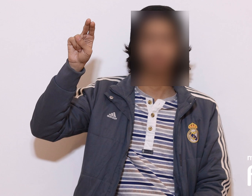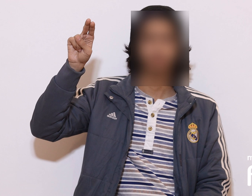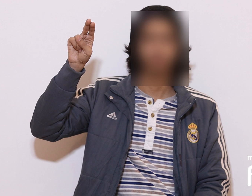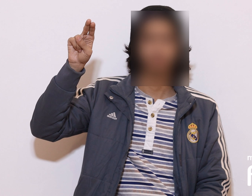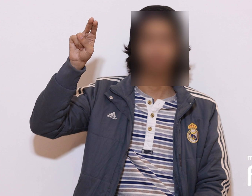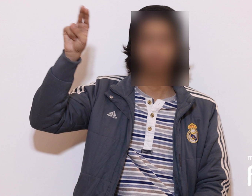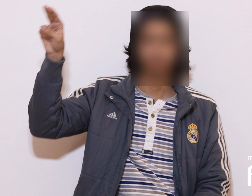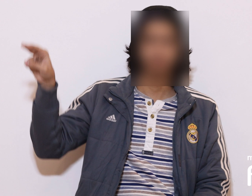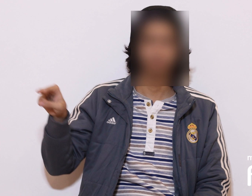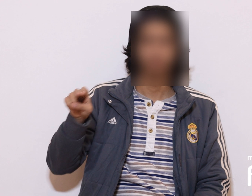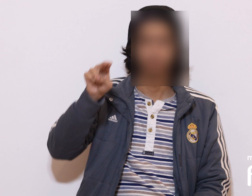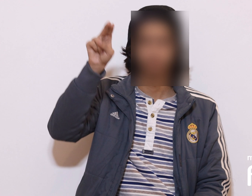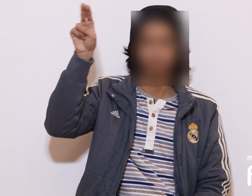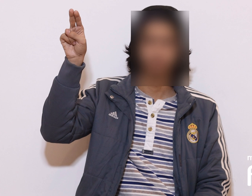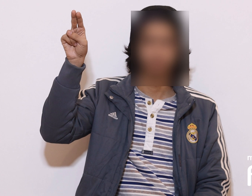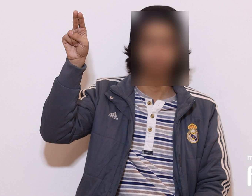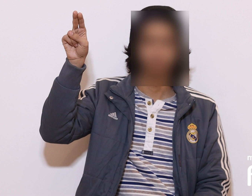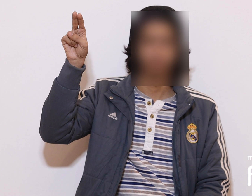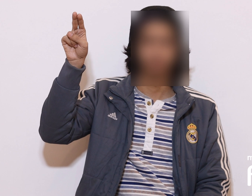ہ